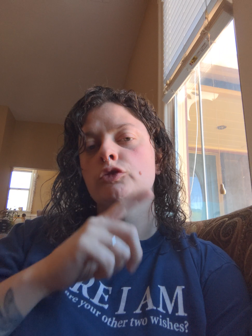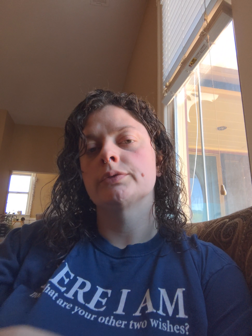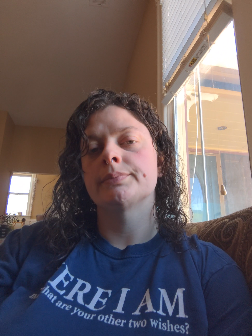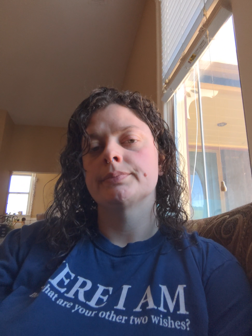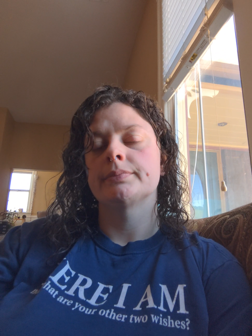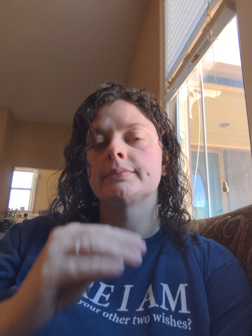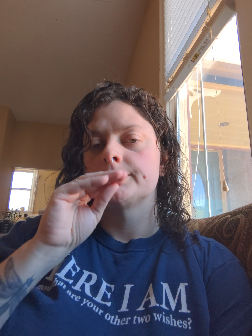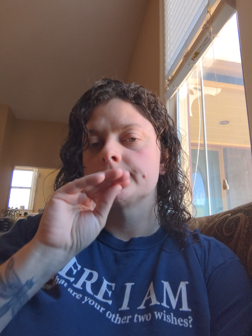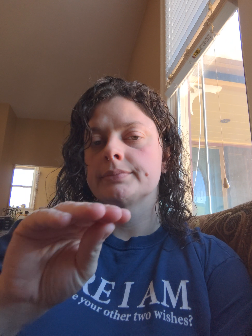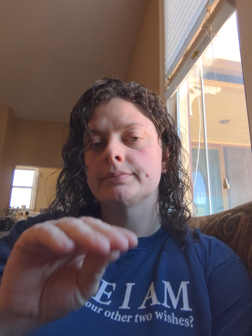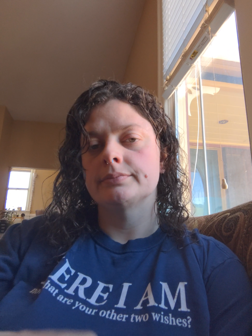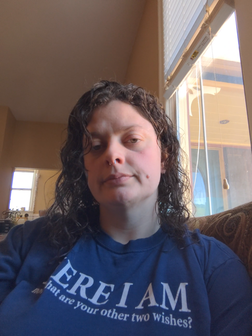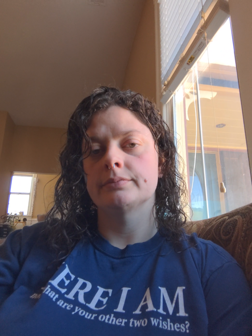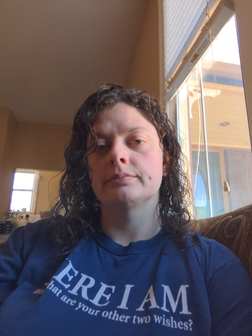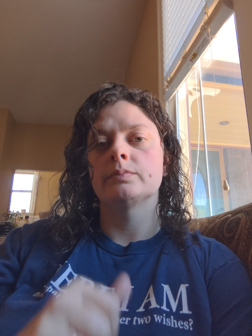kiss